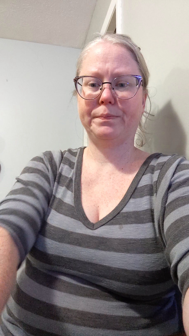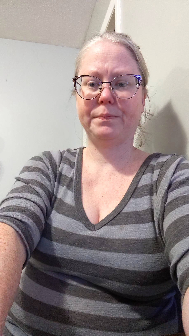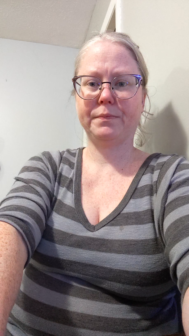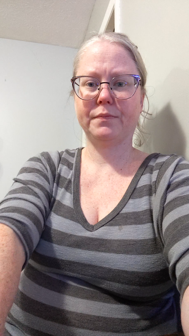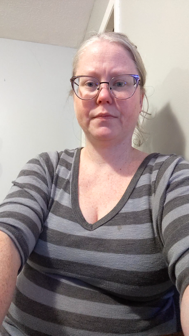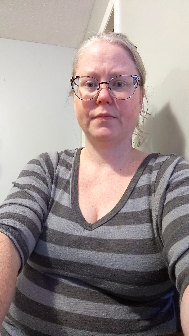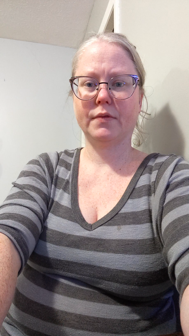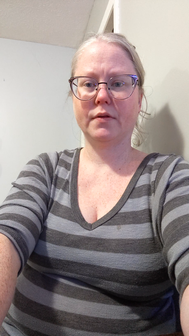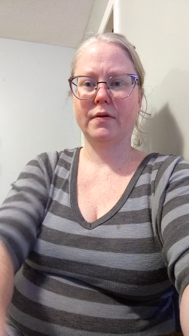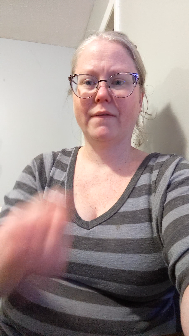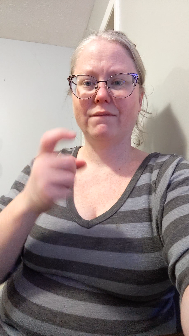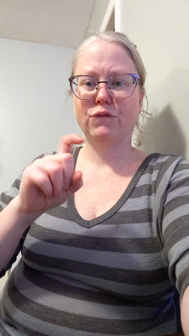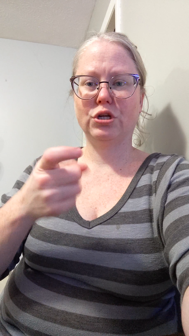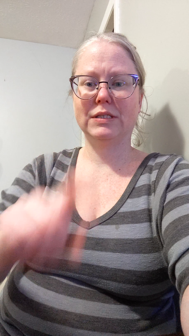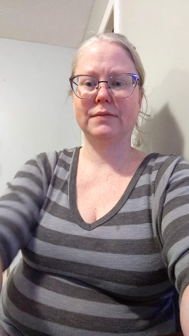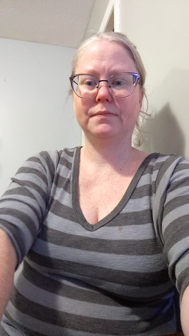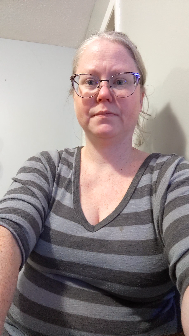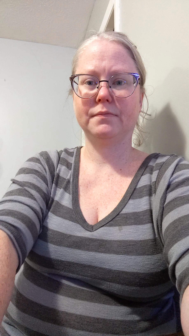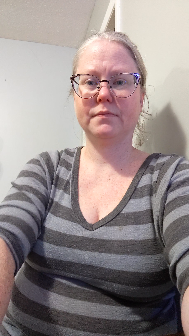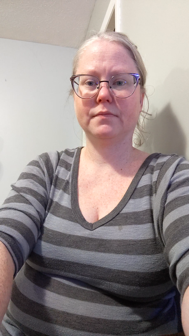friend